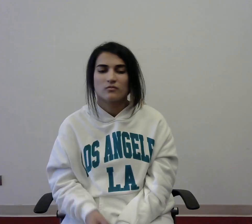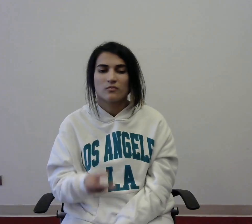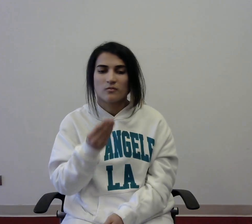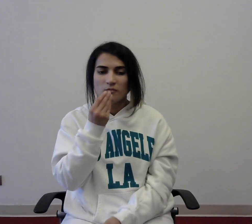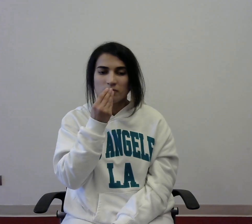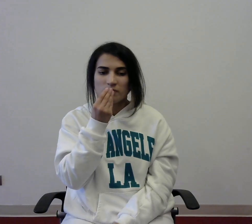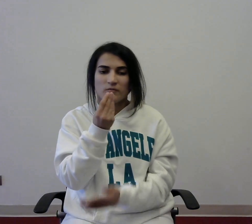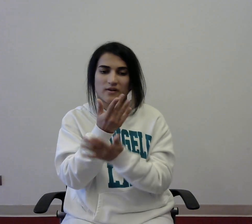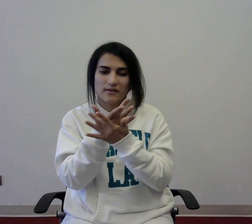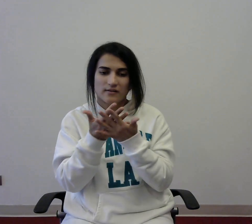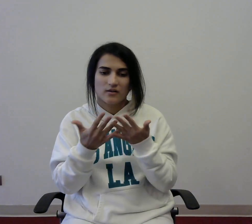ərzaq